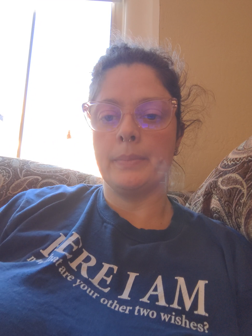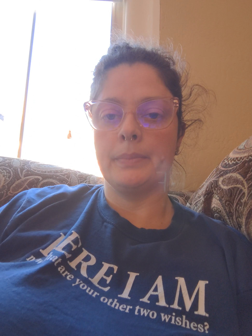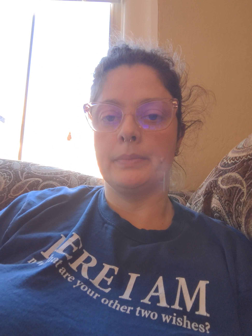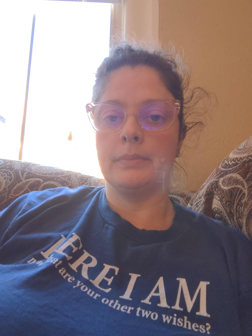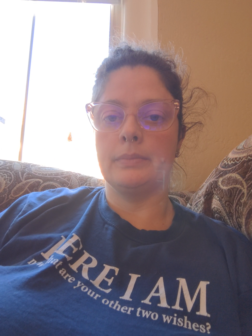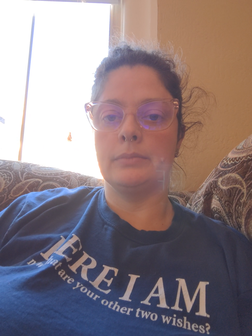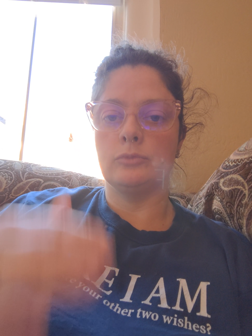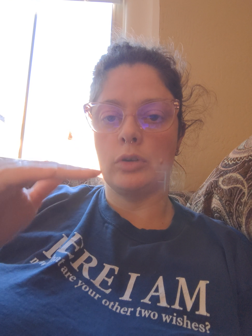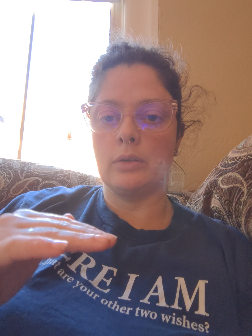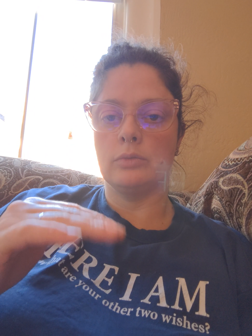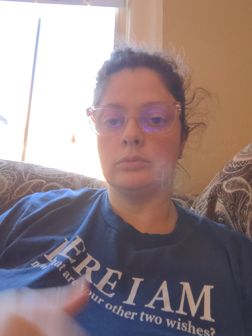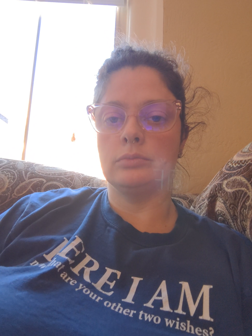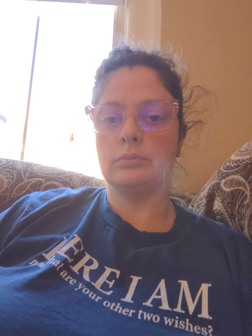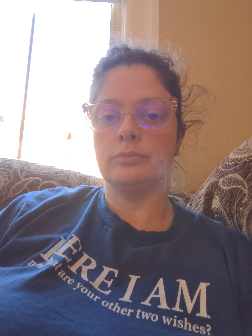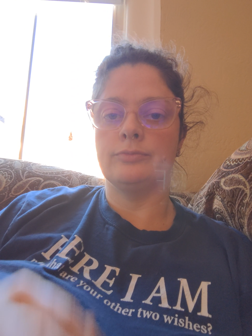child